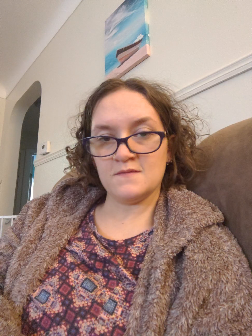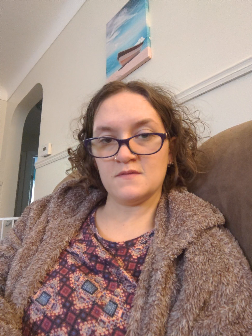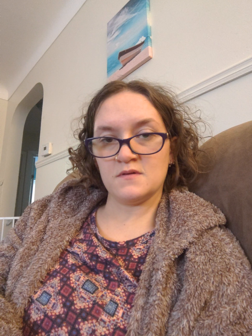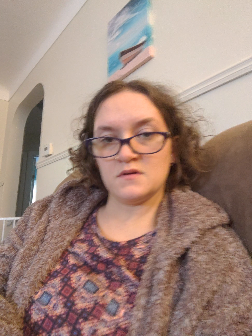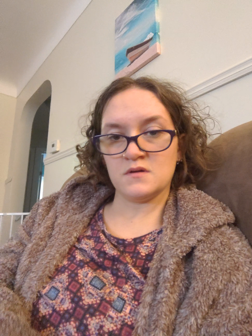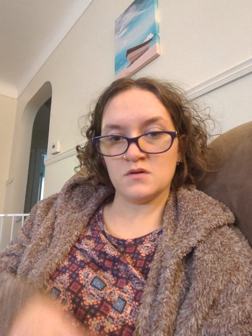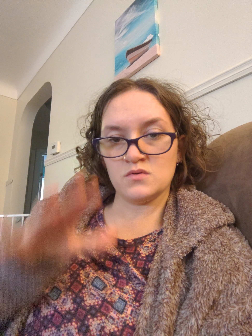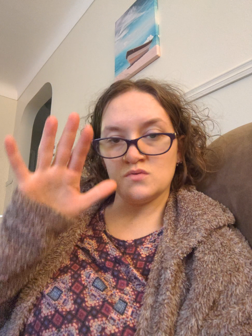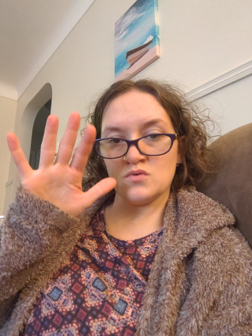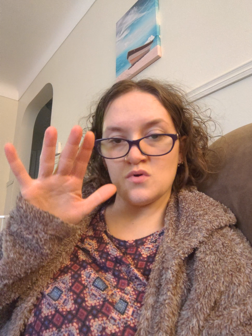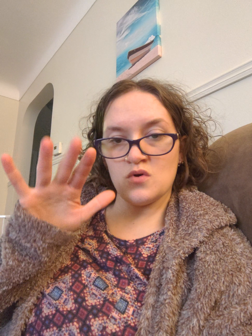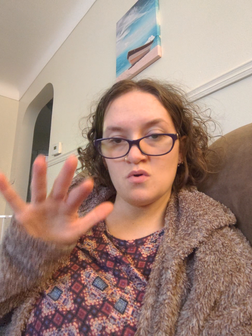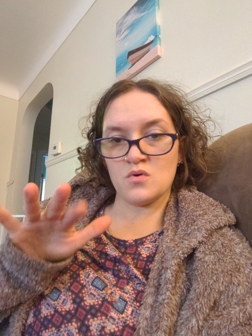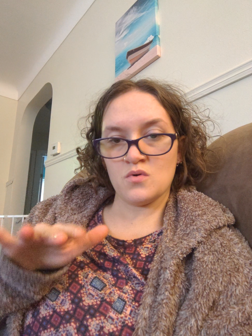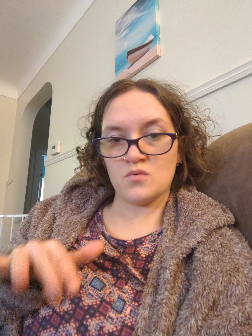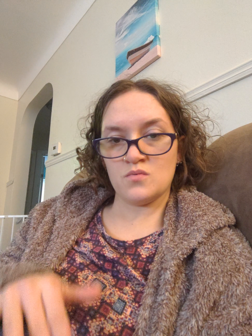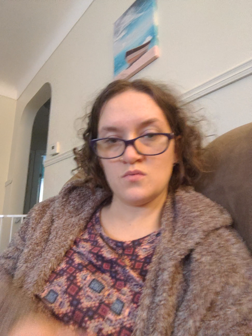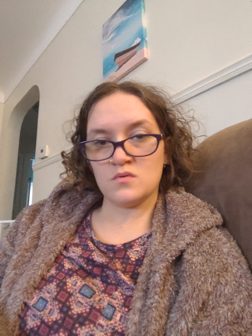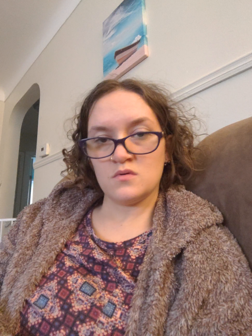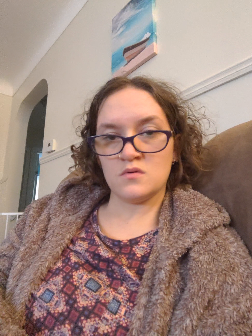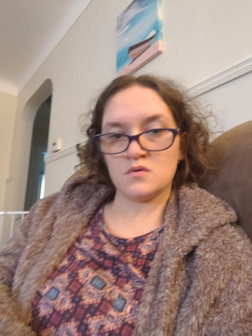snow